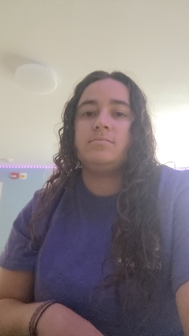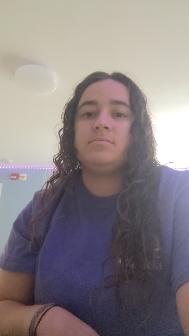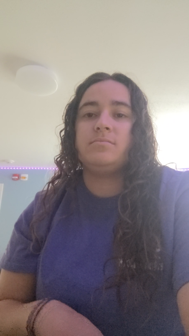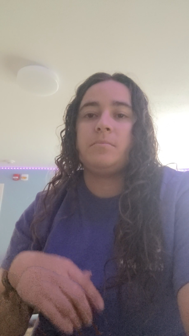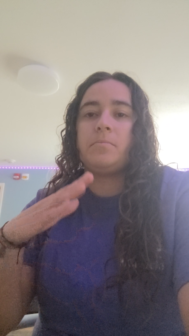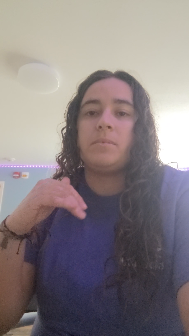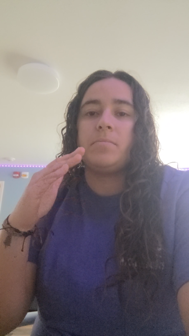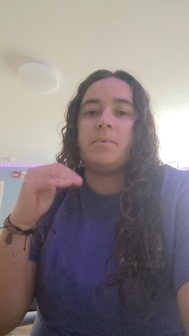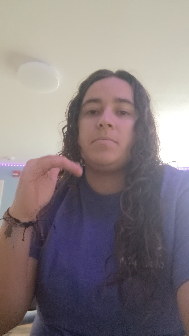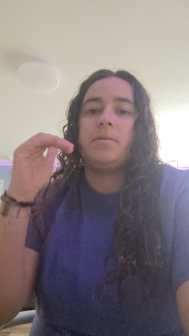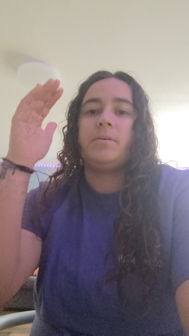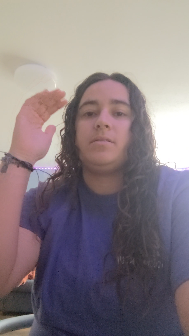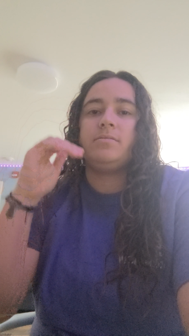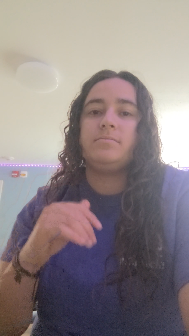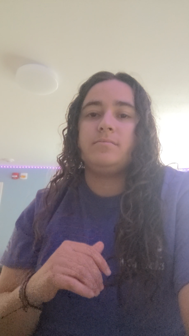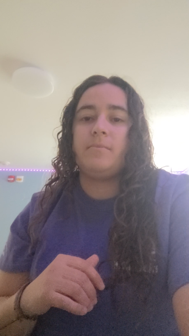build